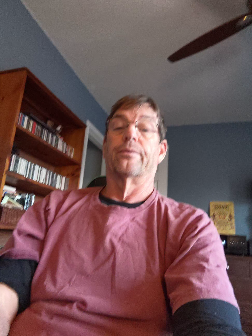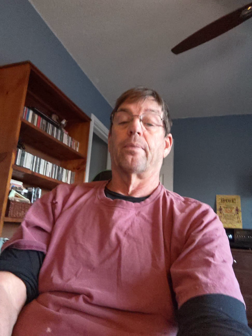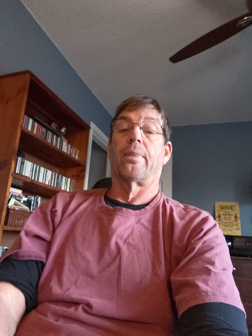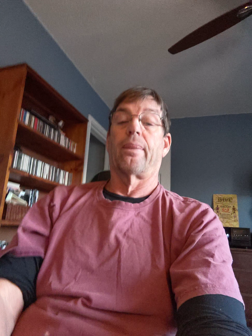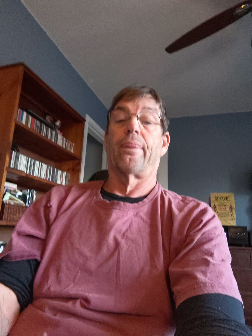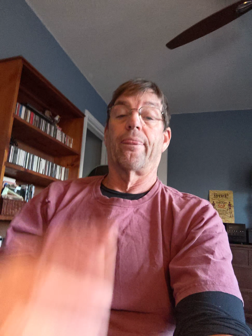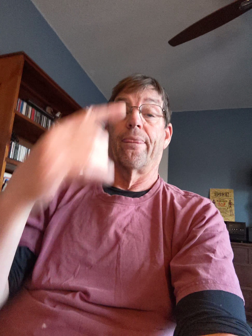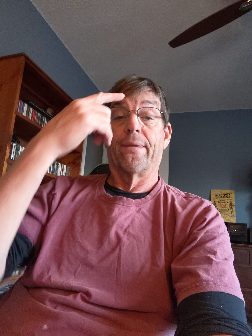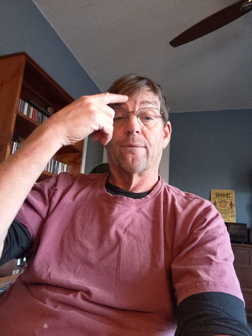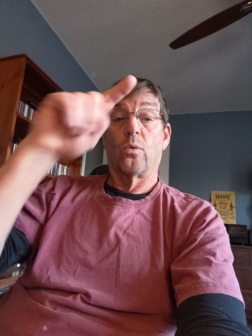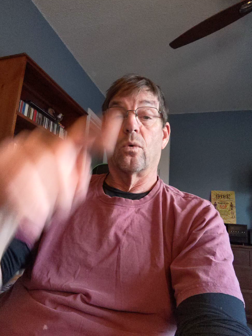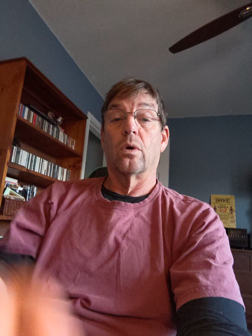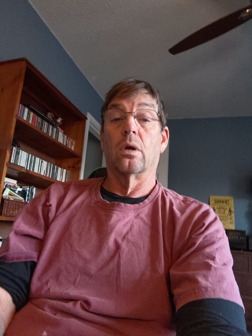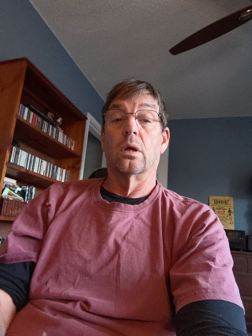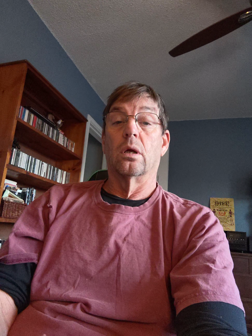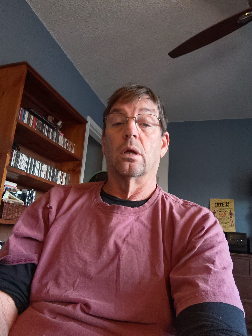for